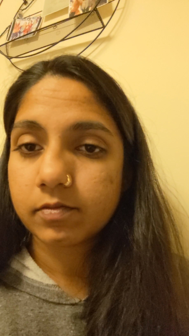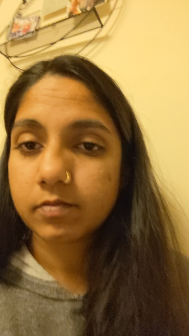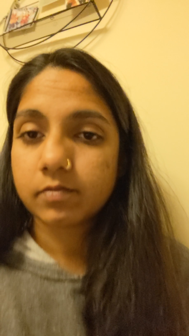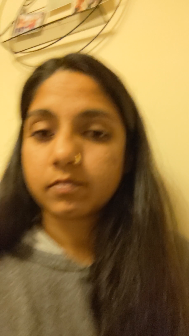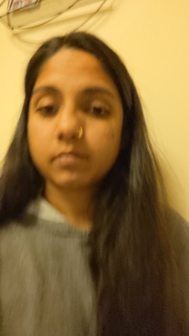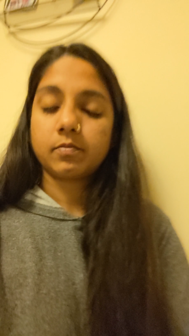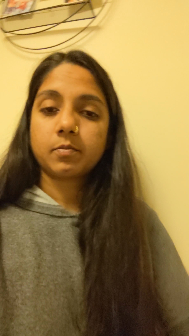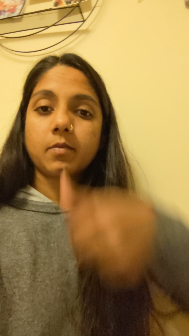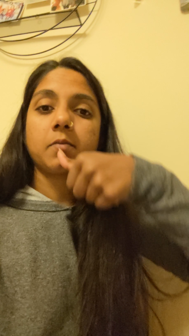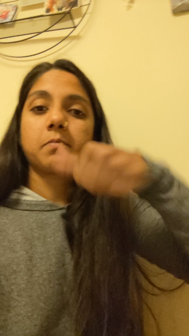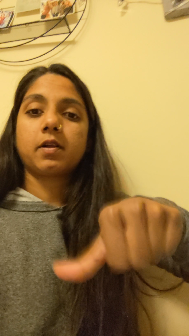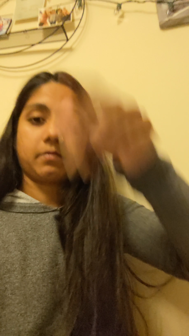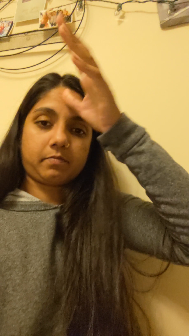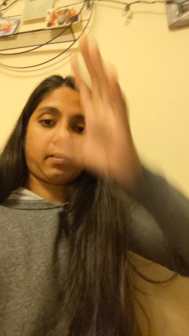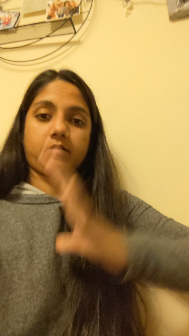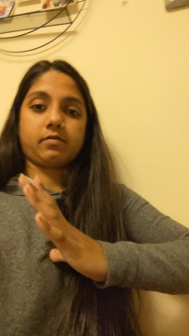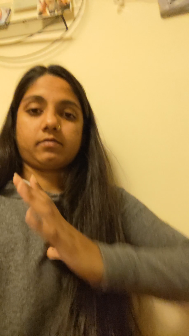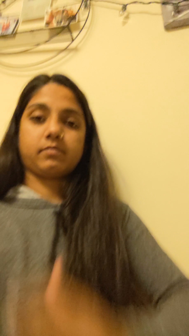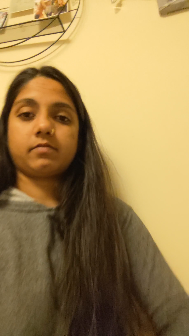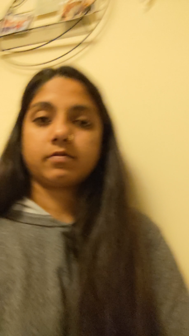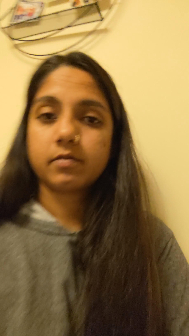mailman